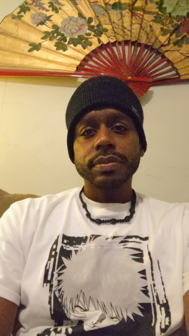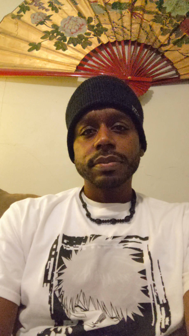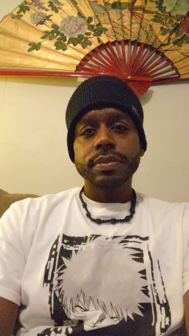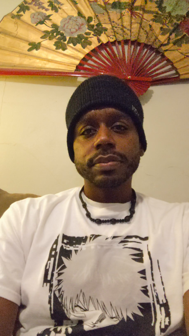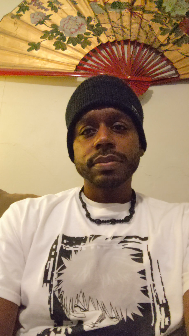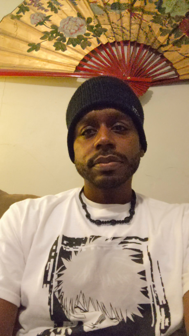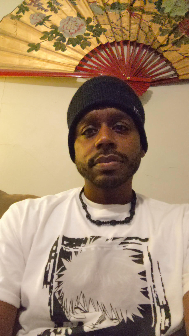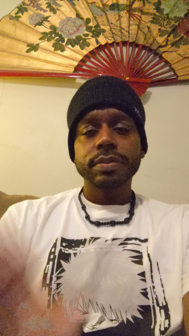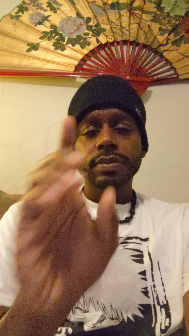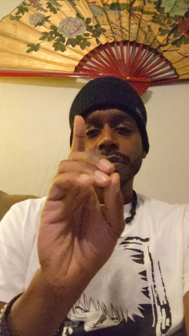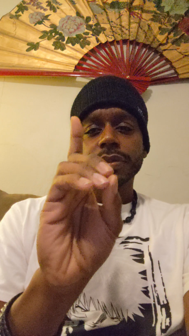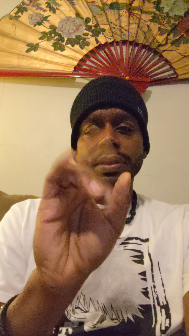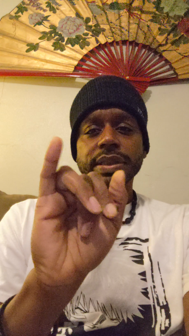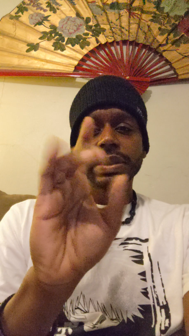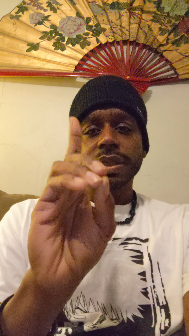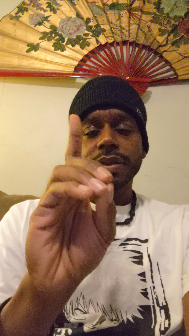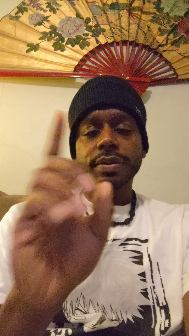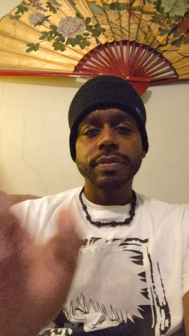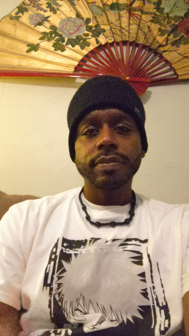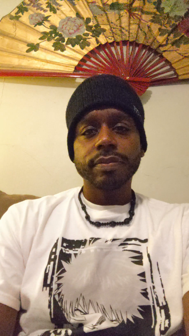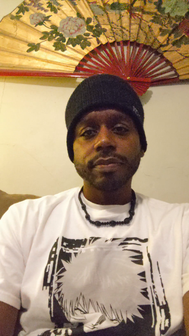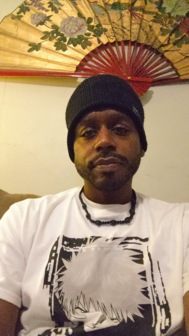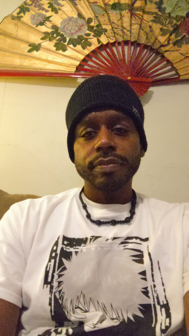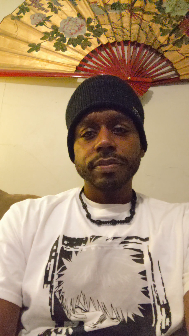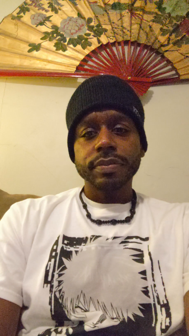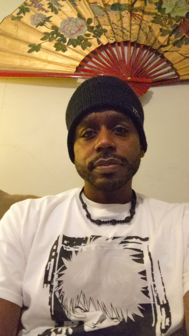did